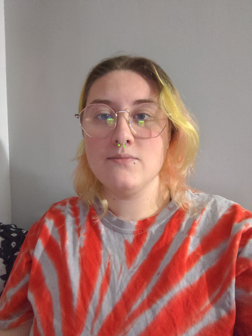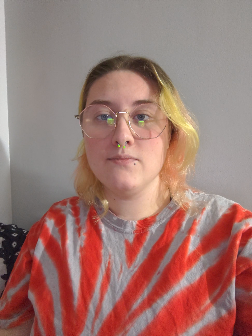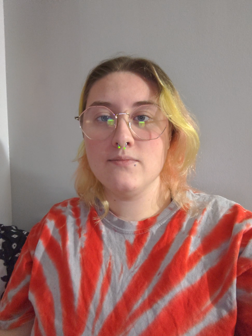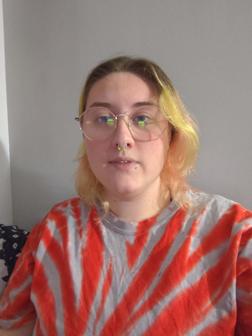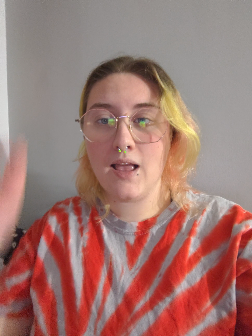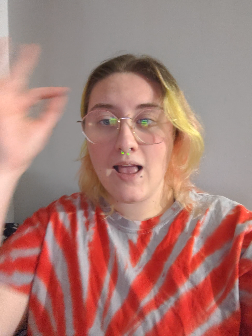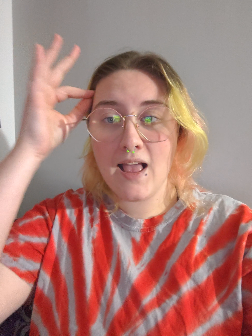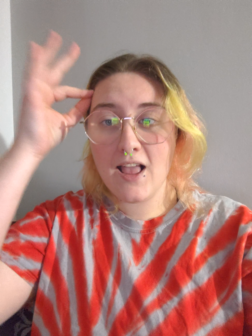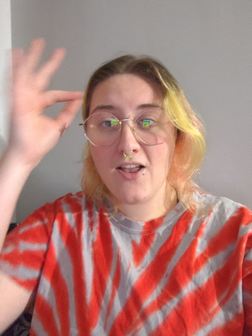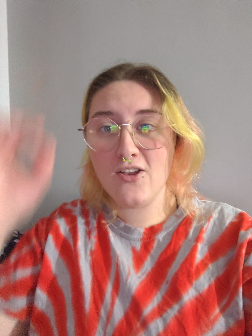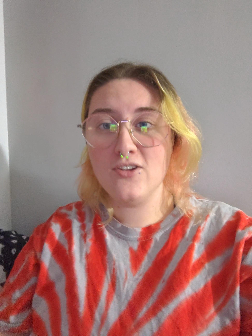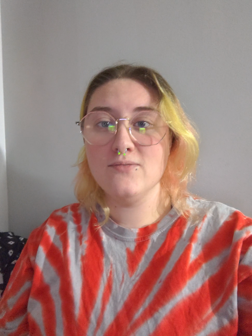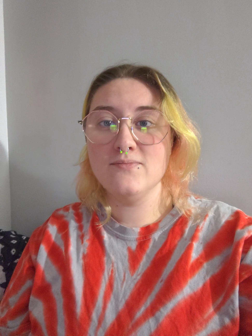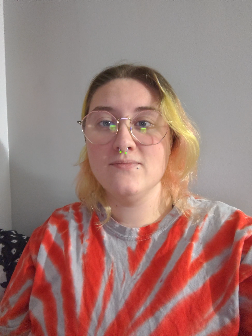hair